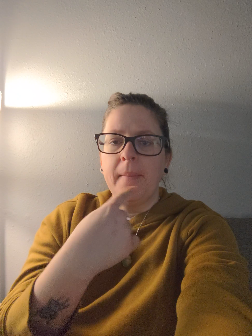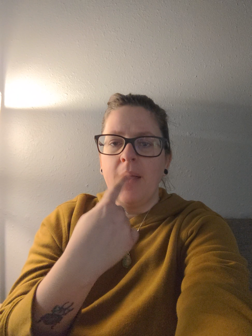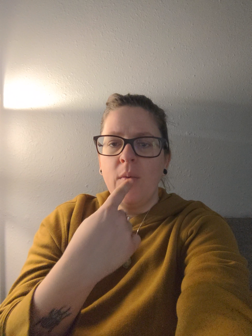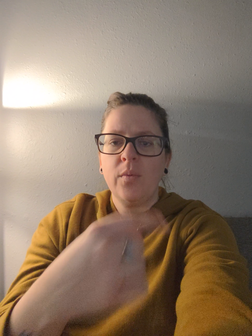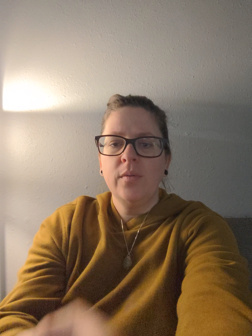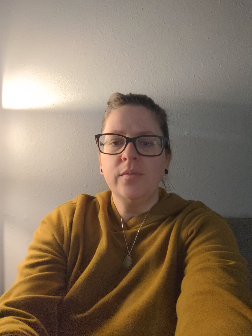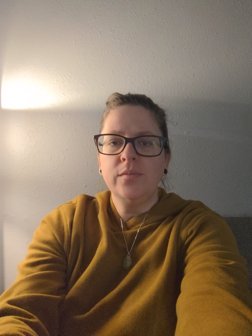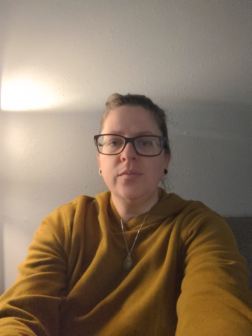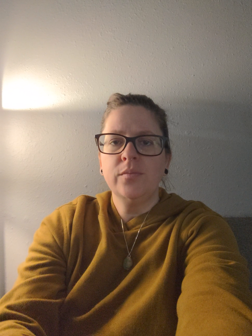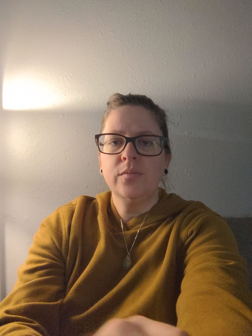mouth